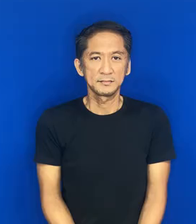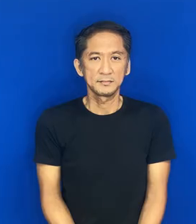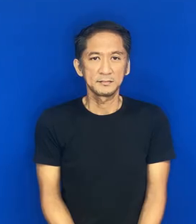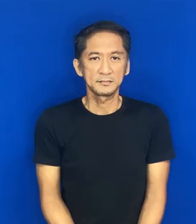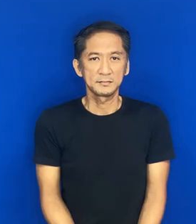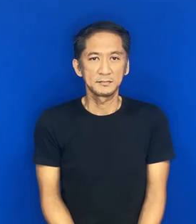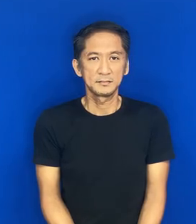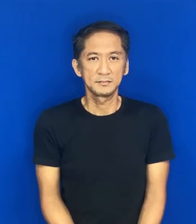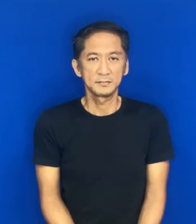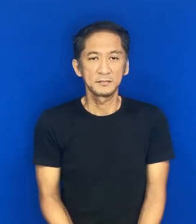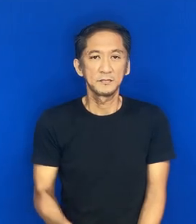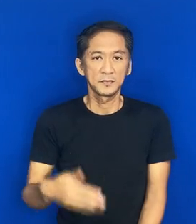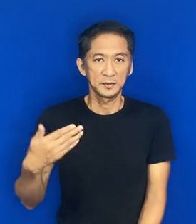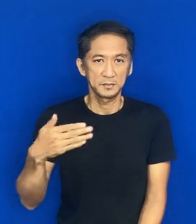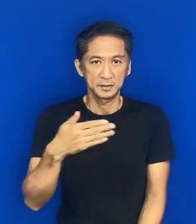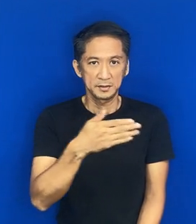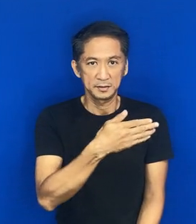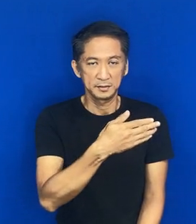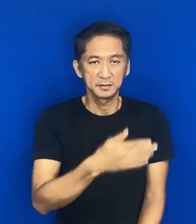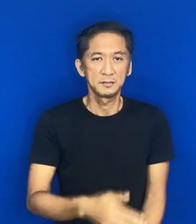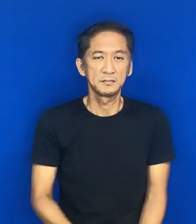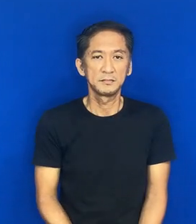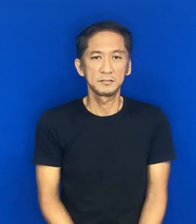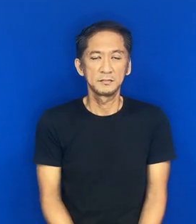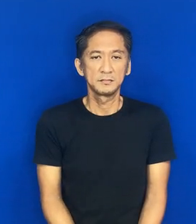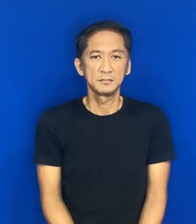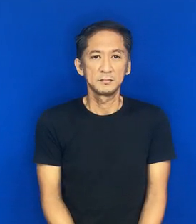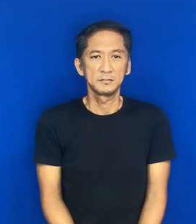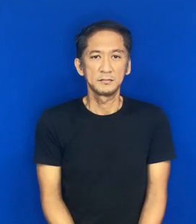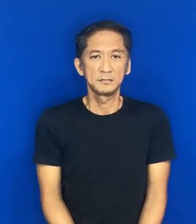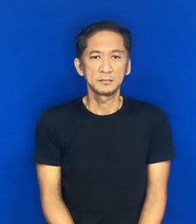fish